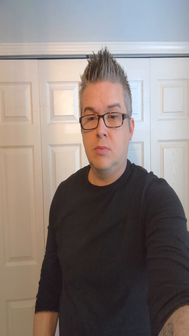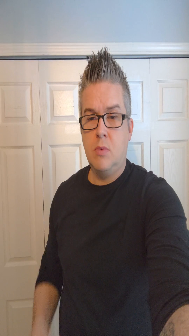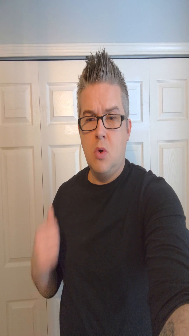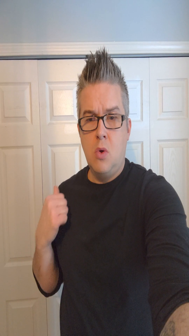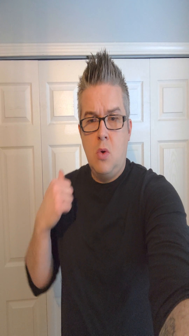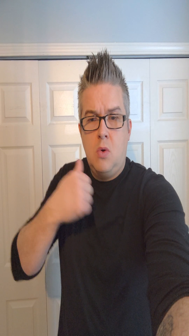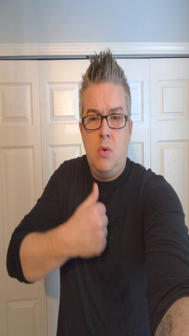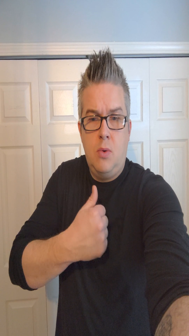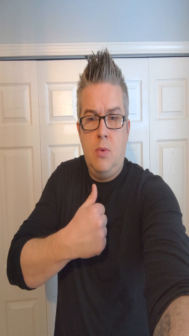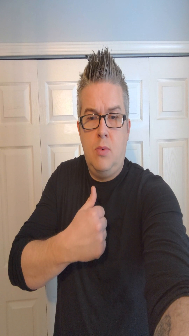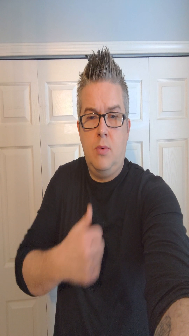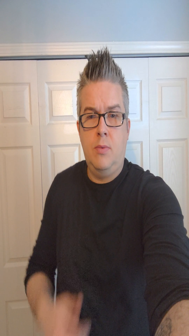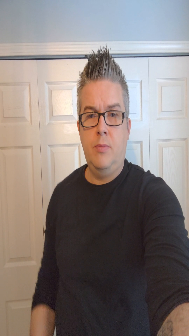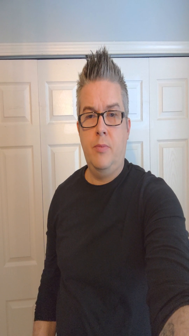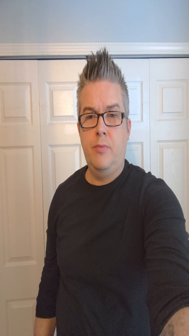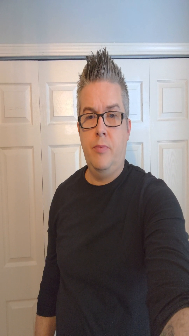jacket